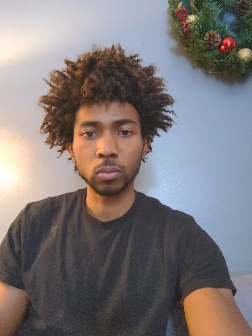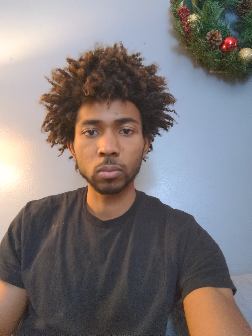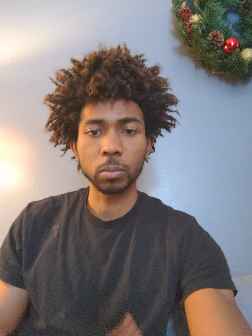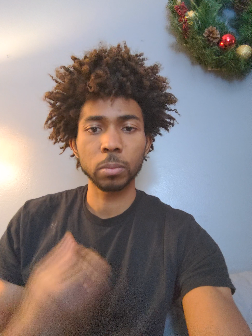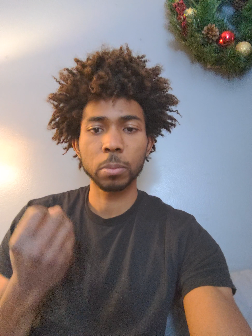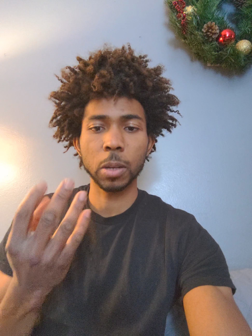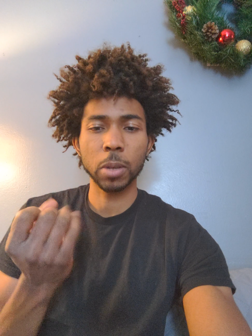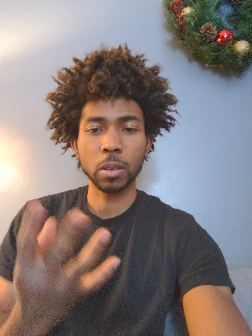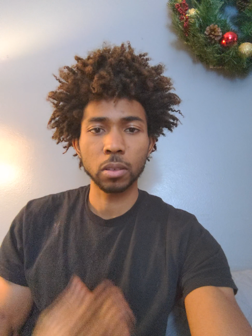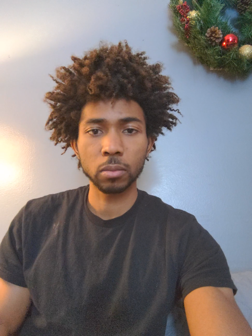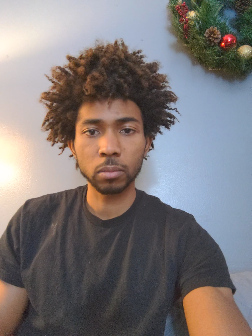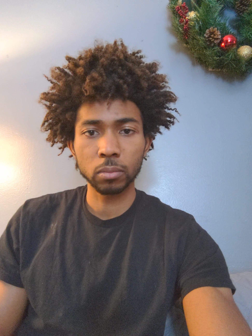many